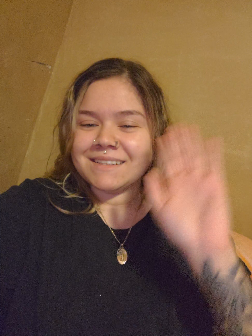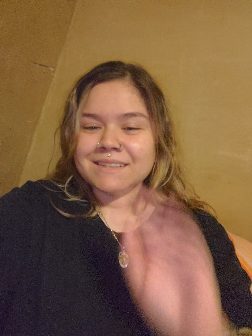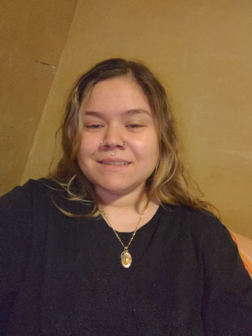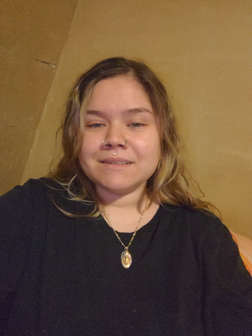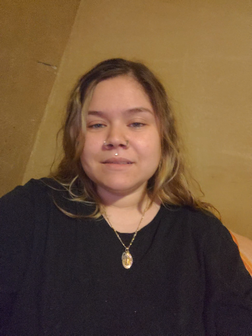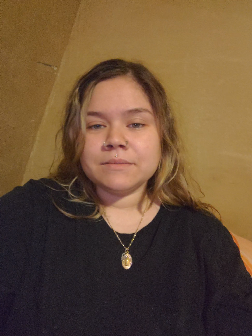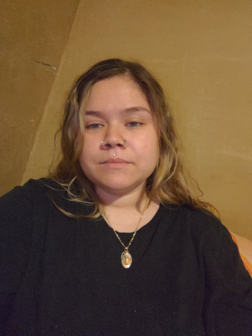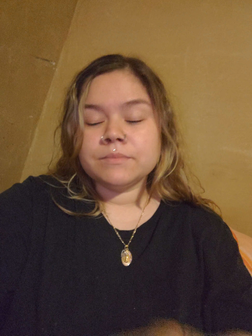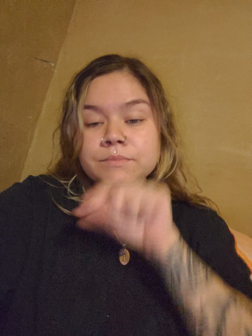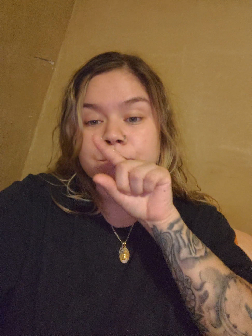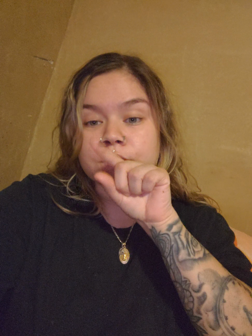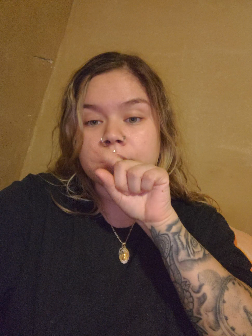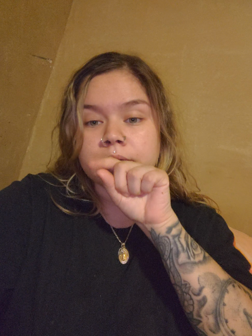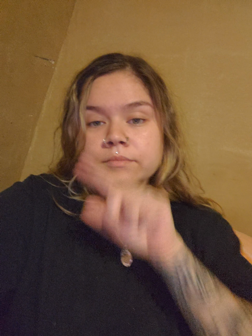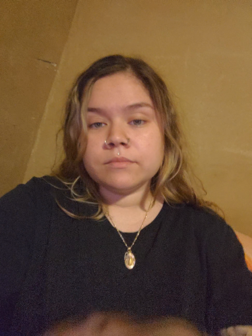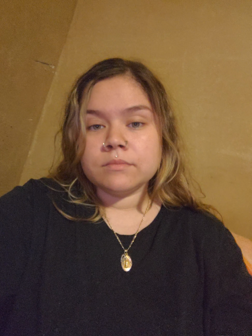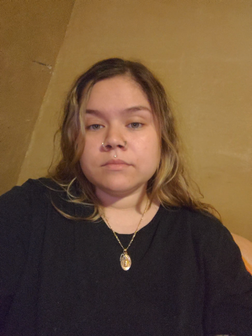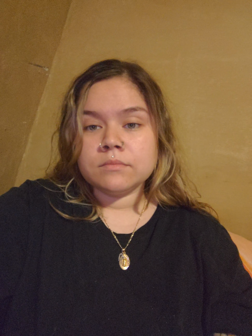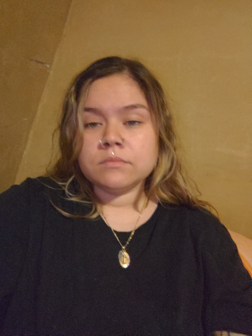chicken